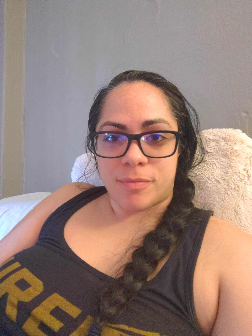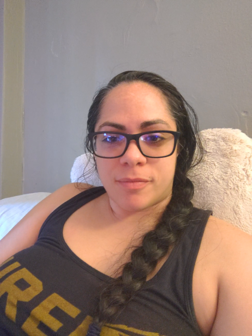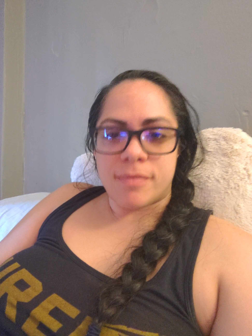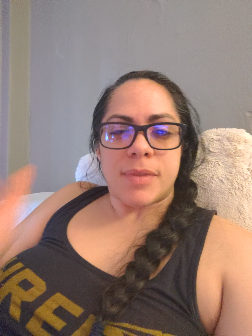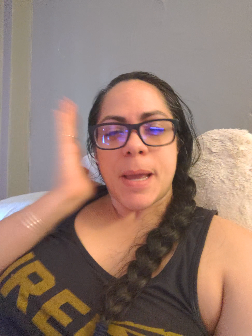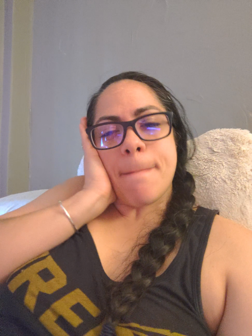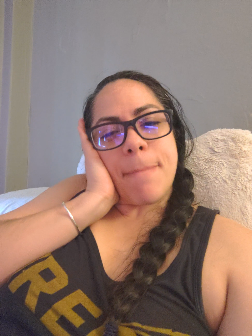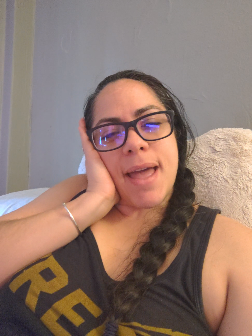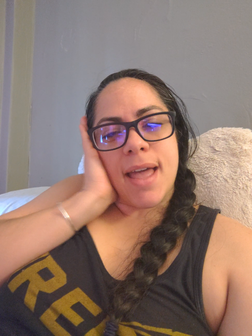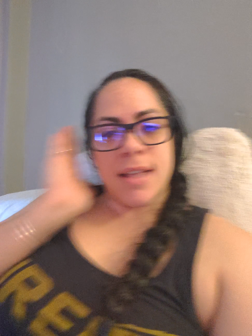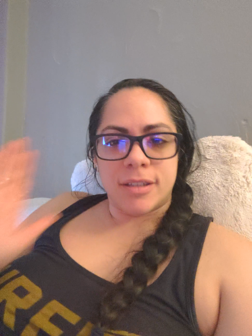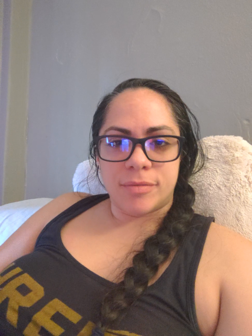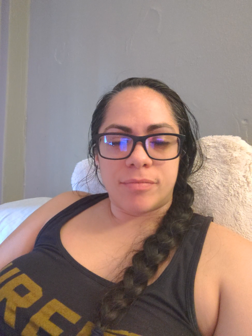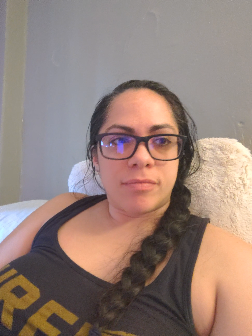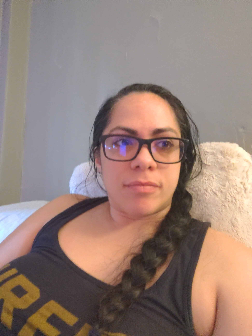bed